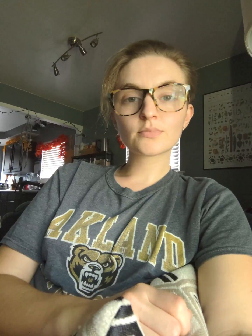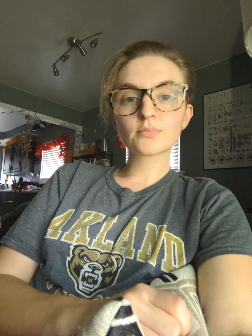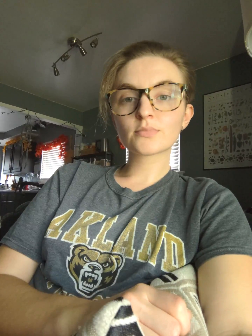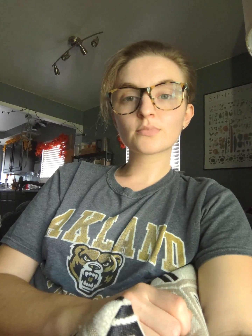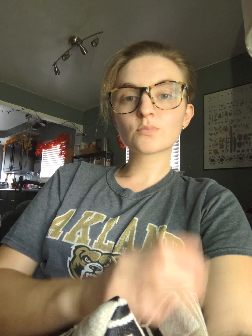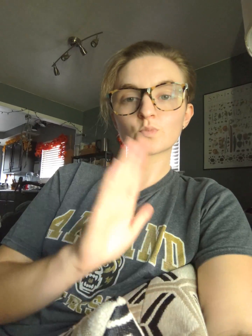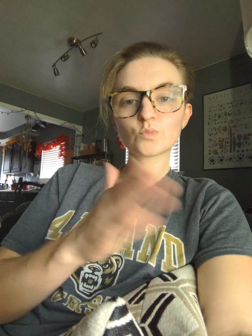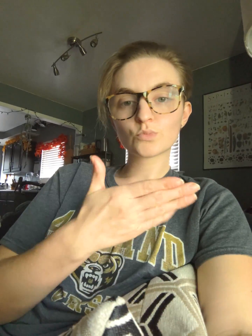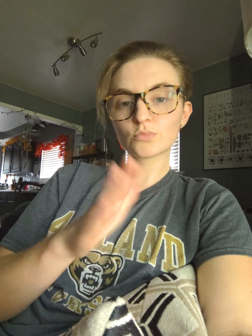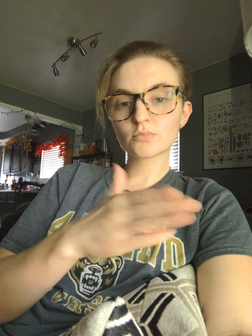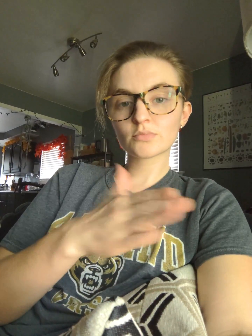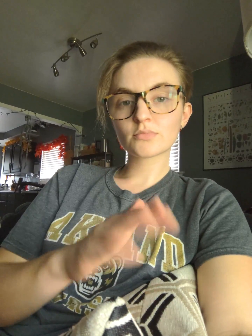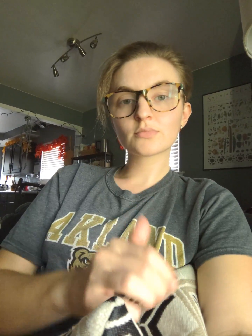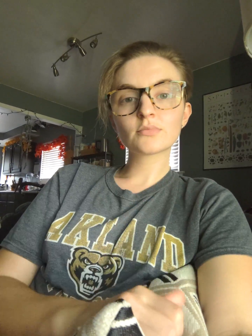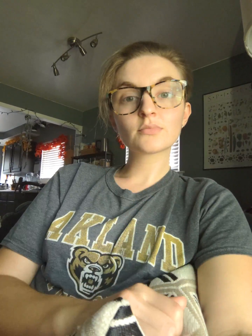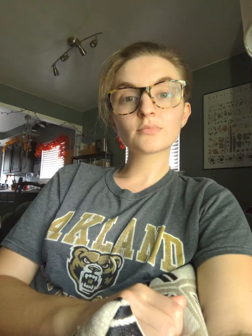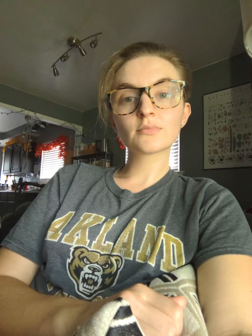share